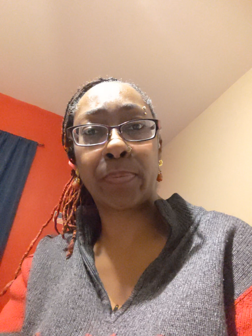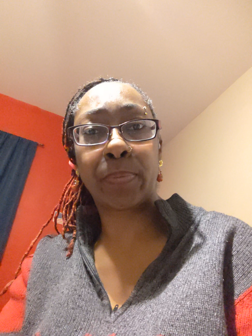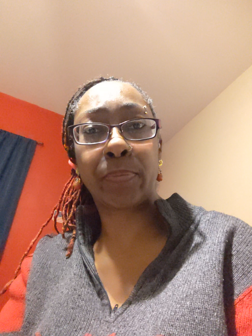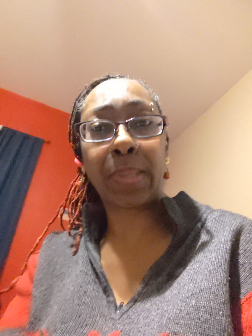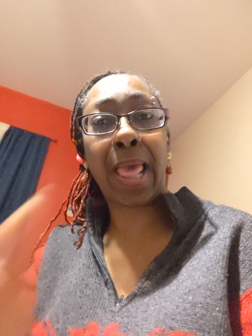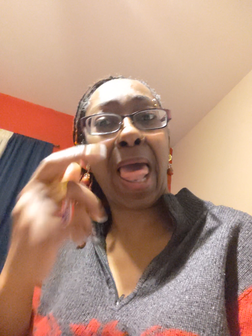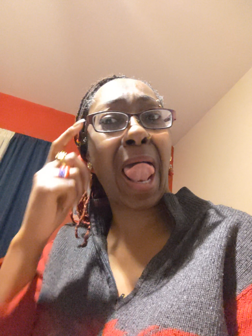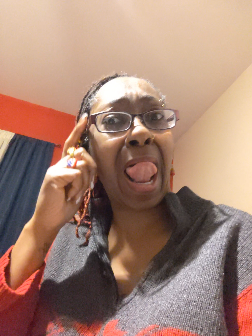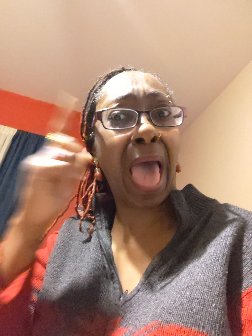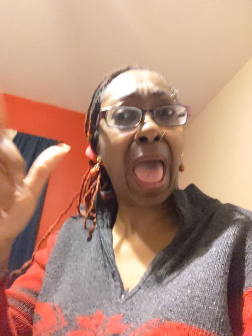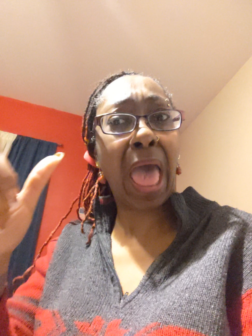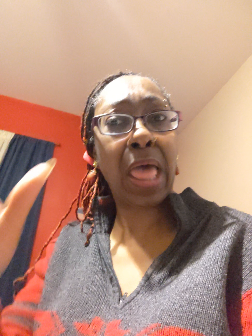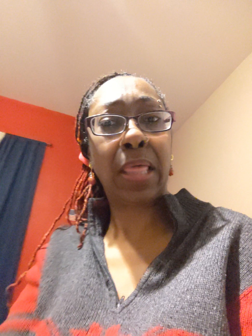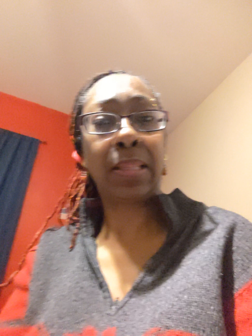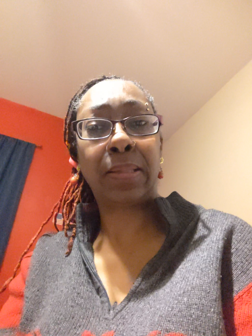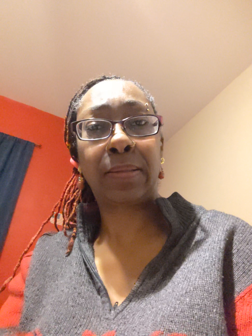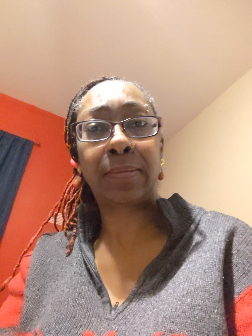loud